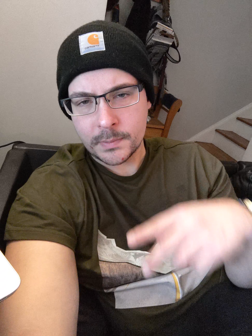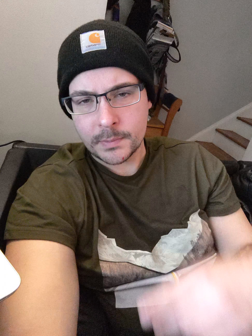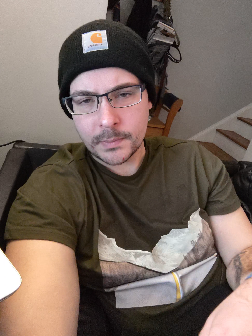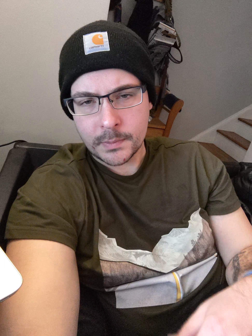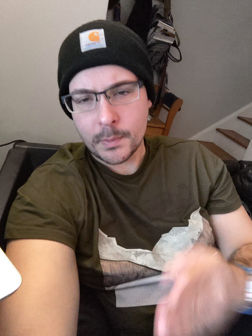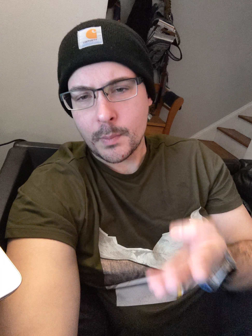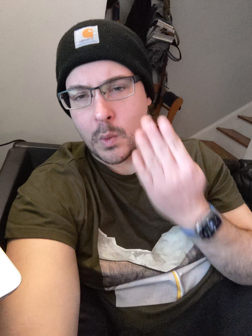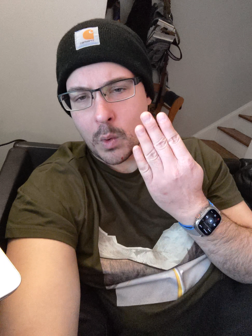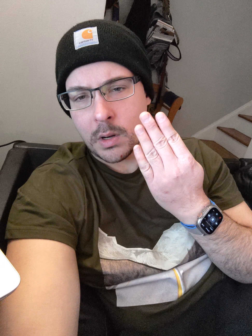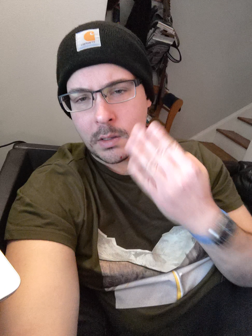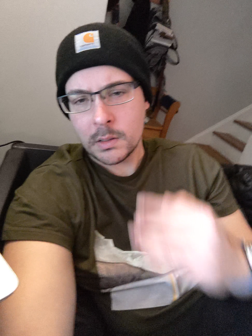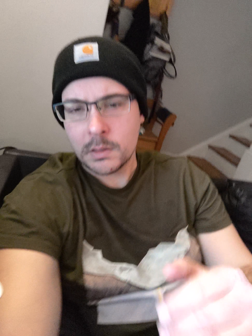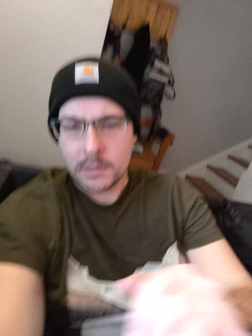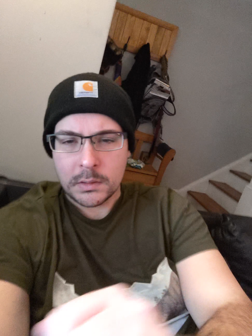morning